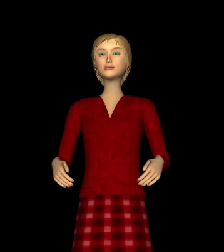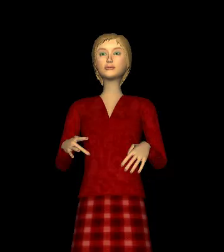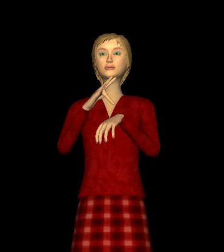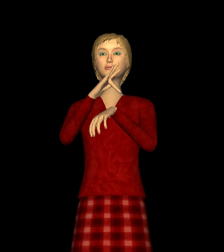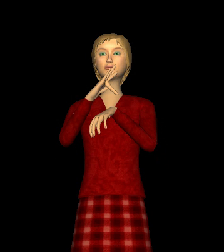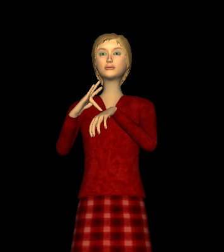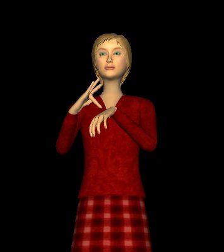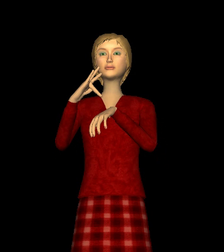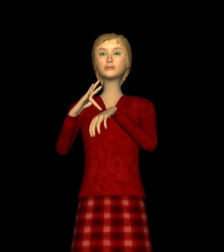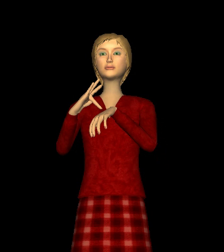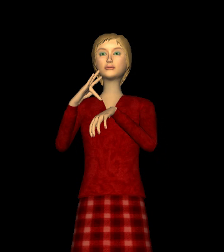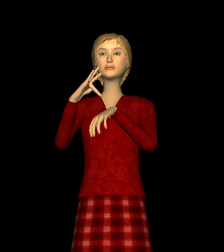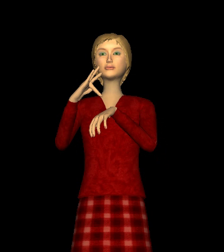يلمس